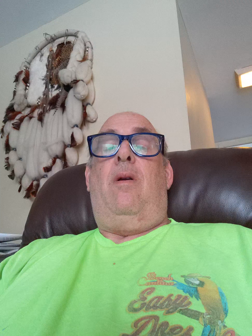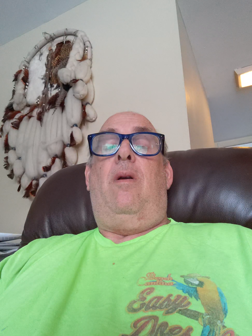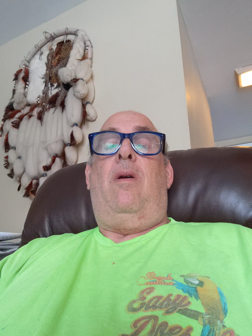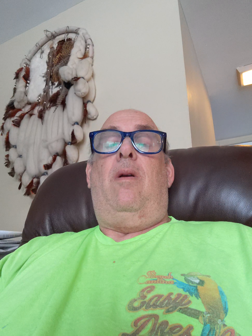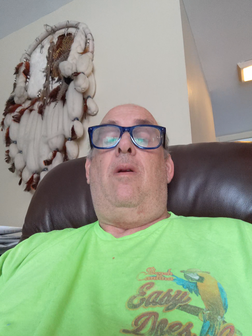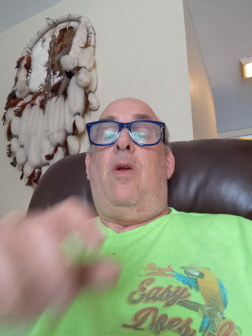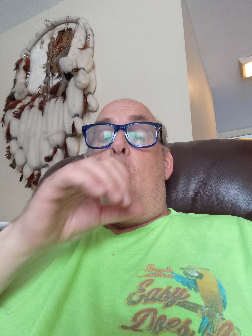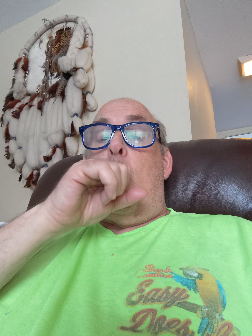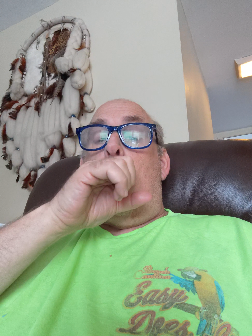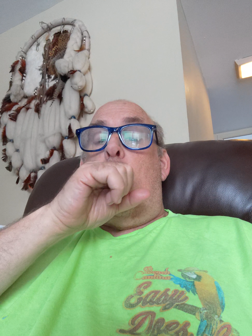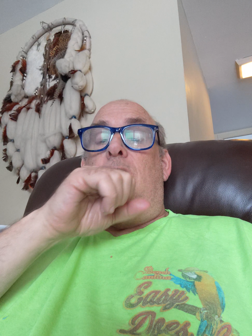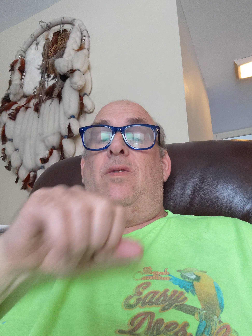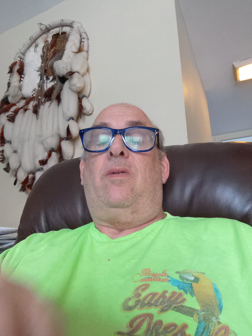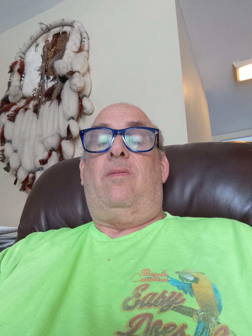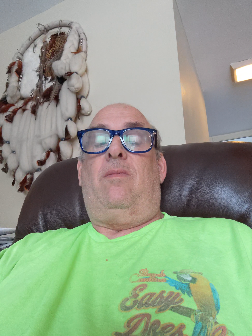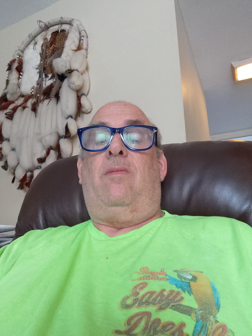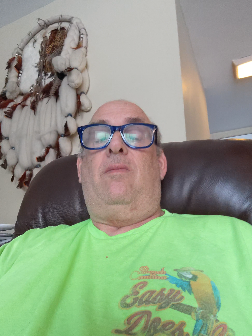orange